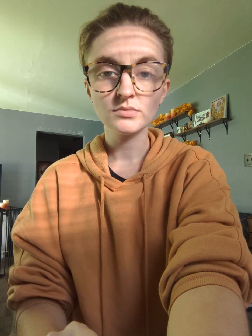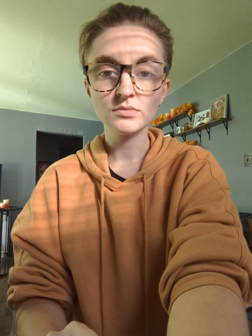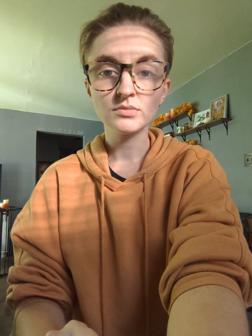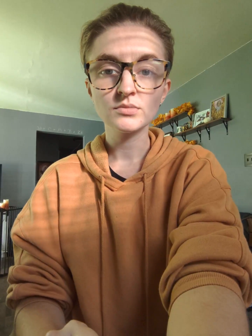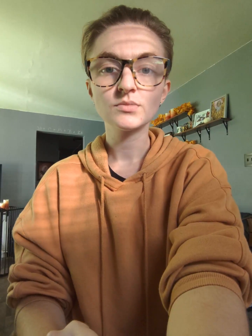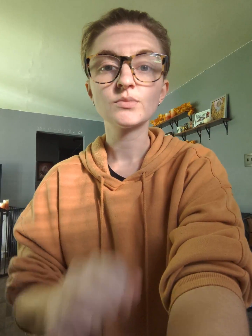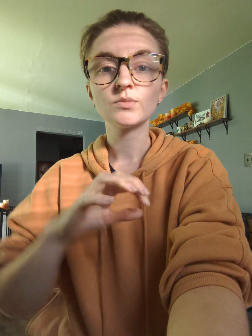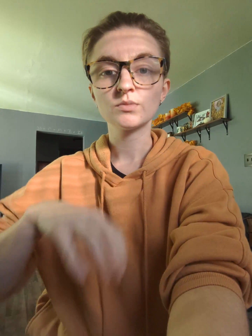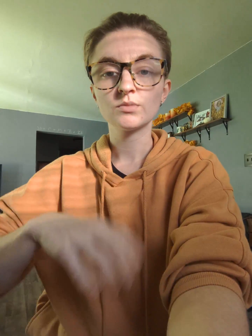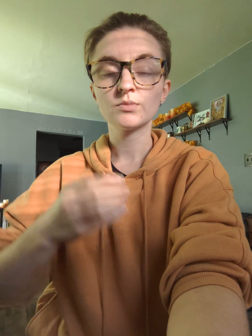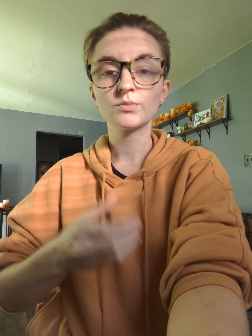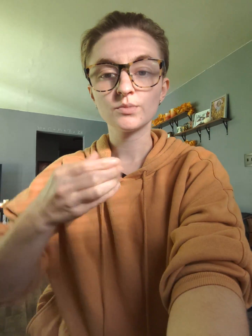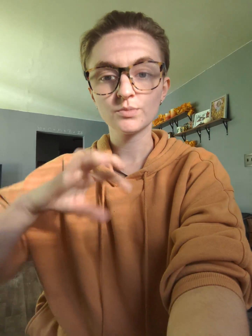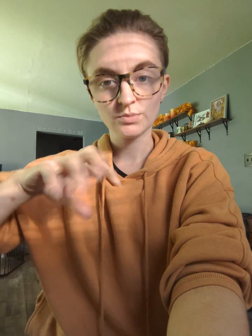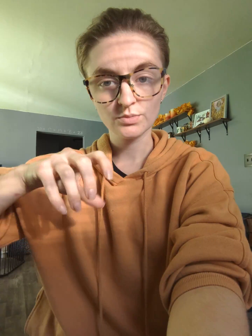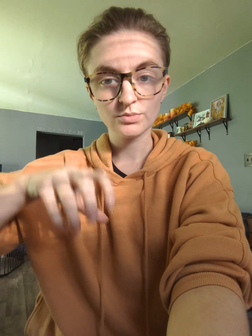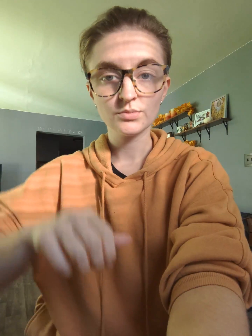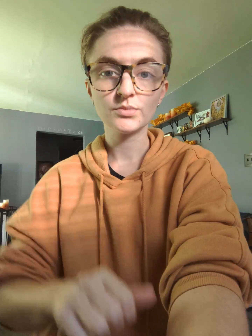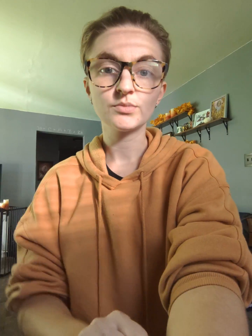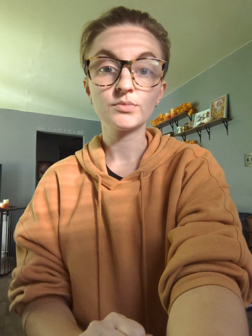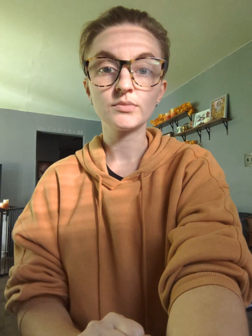jar